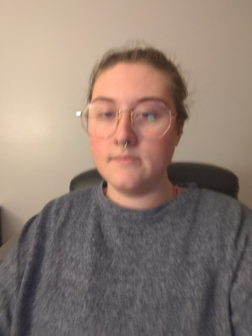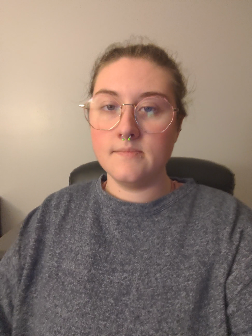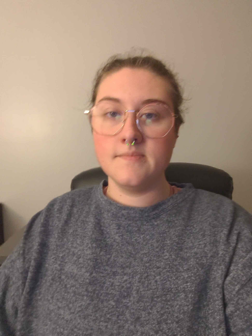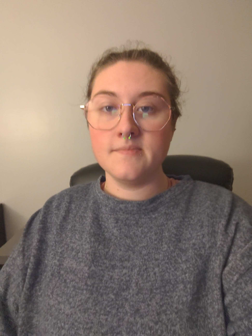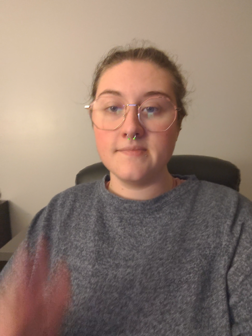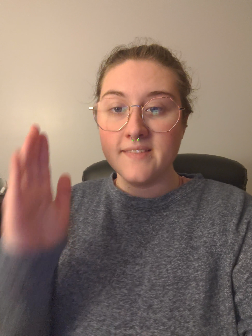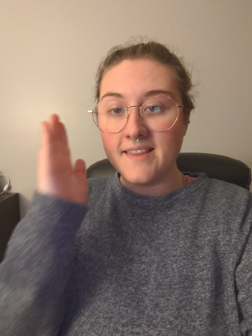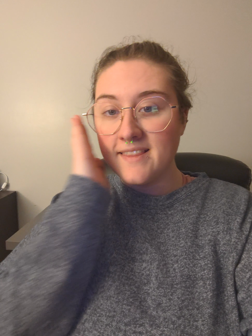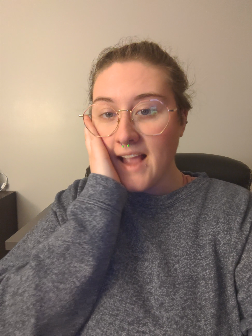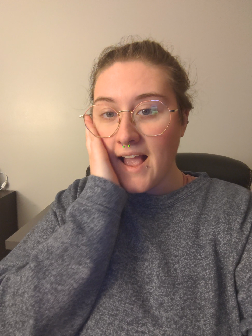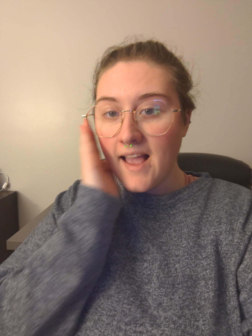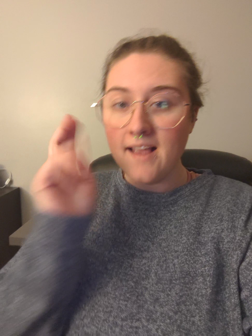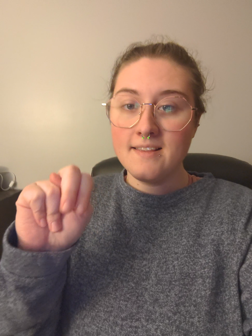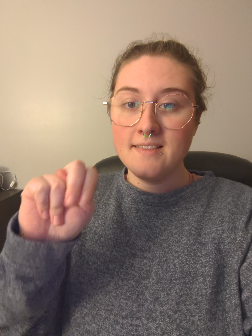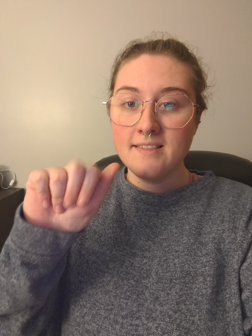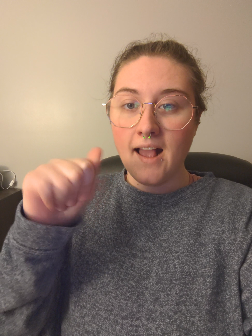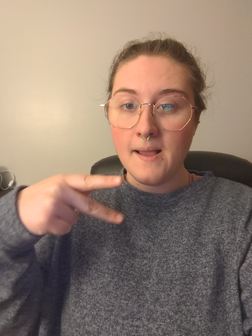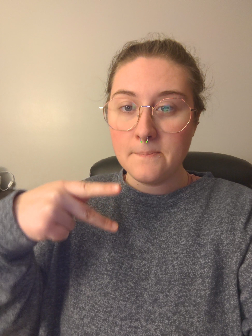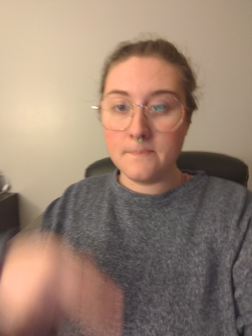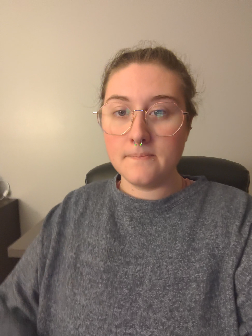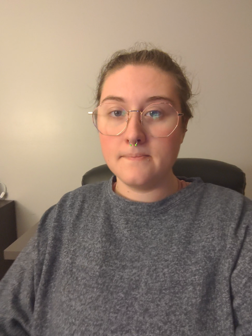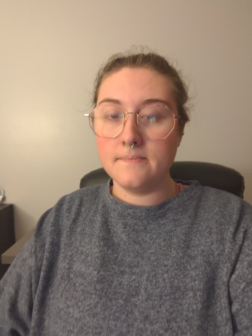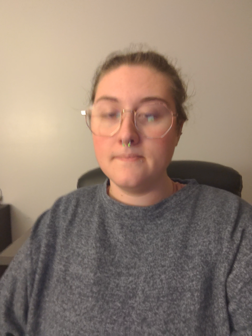nap